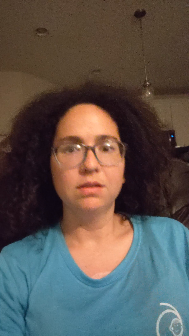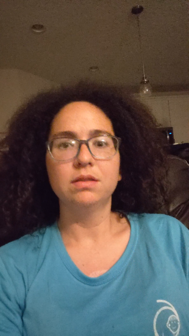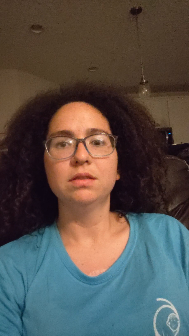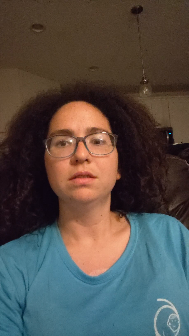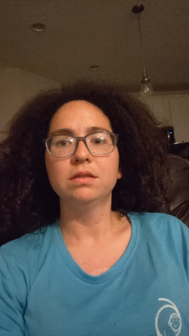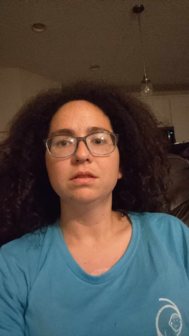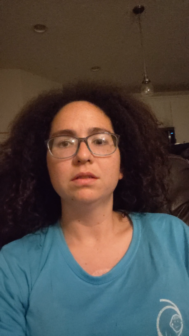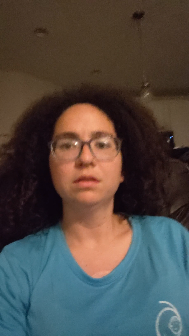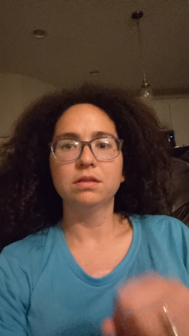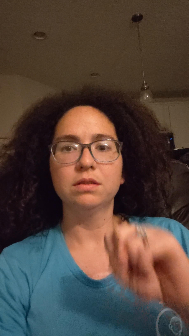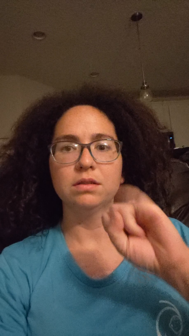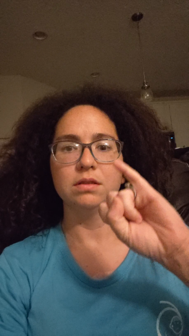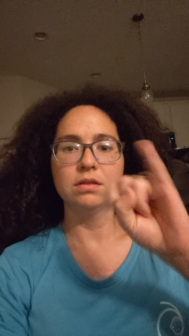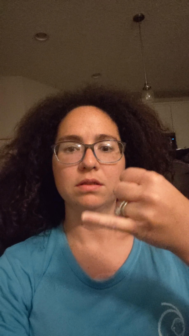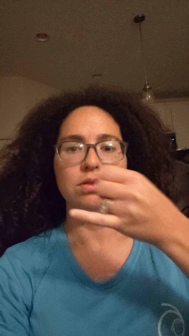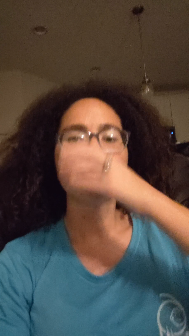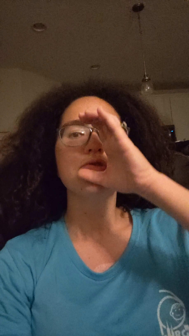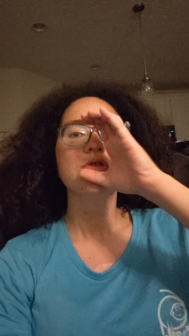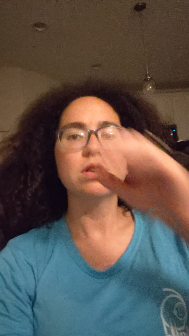juice